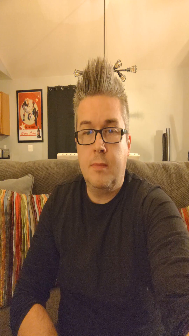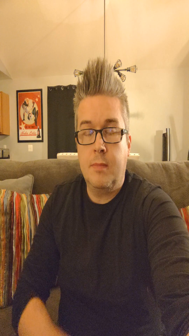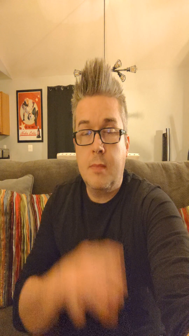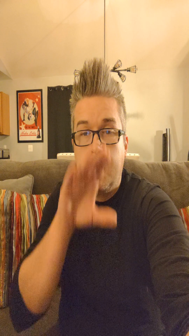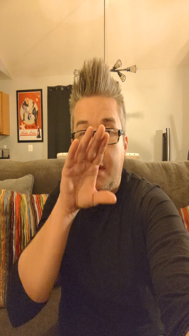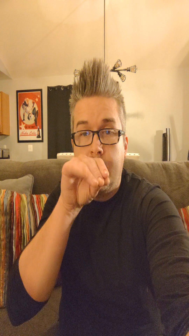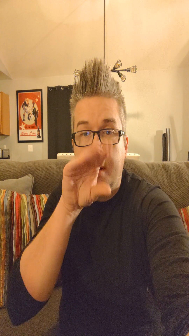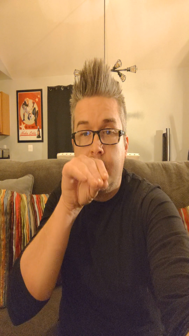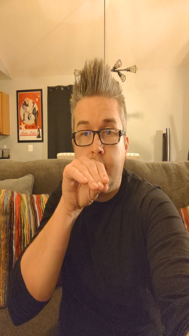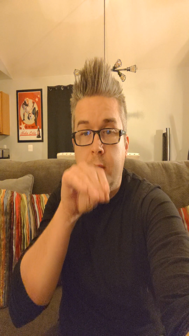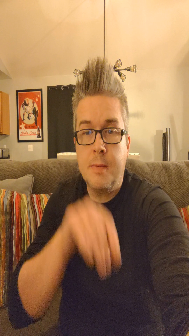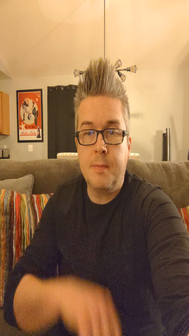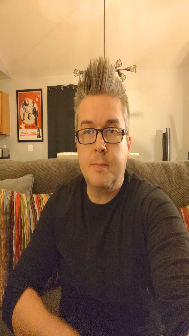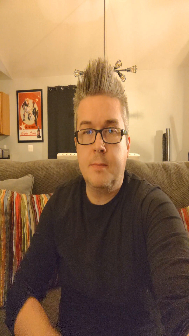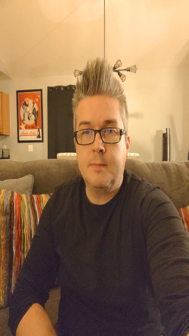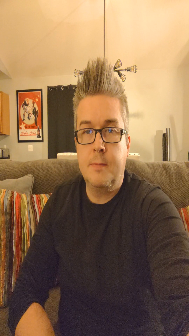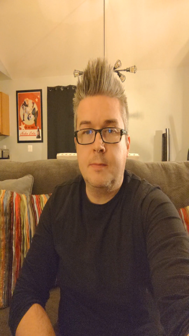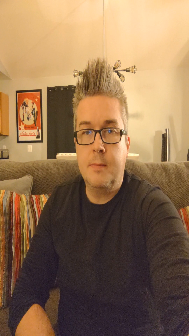goose